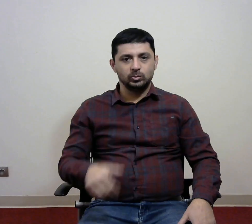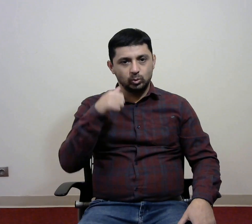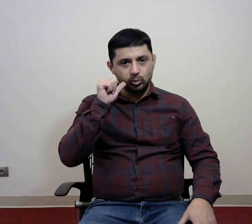dünən